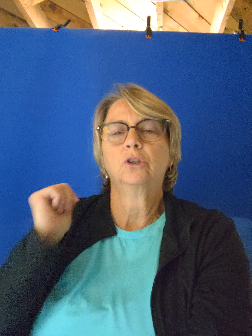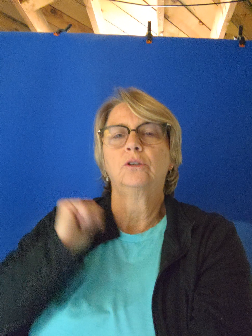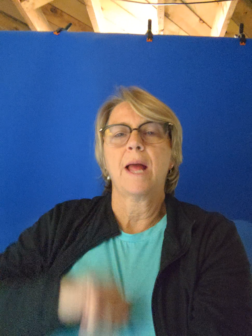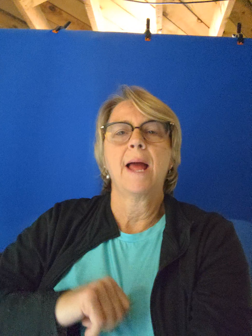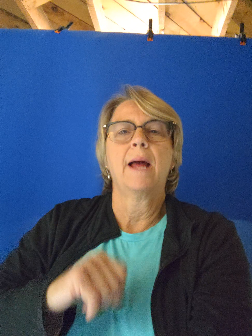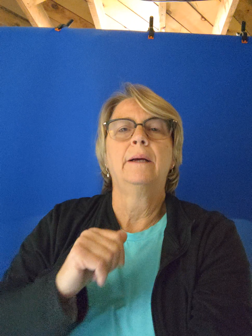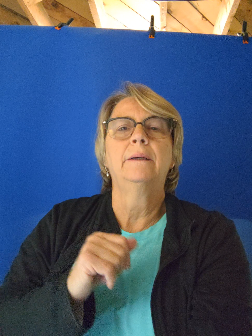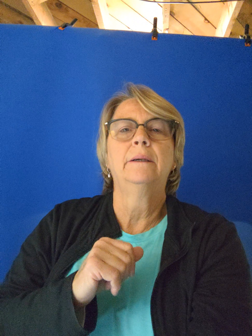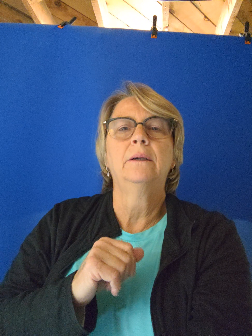jacket